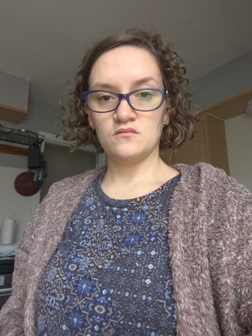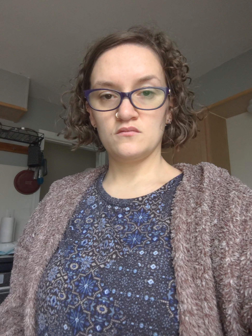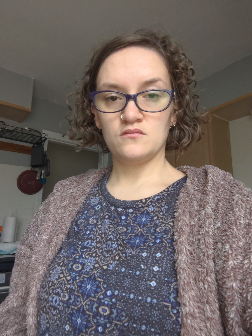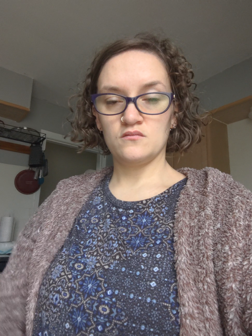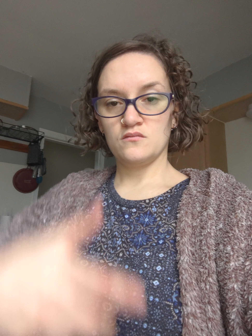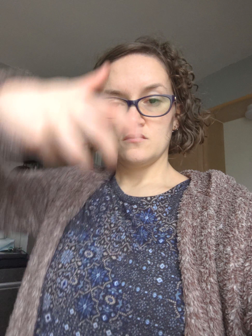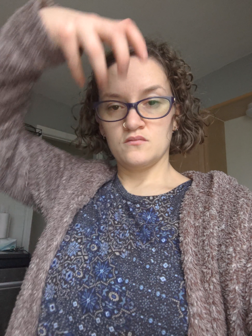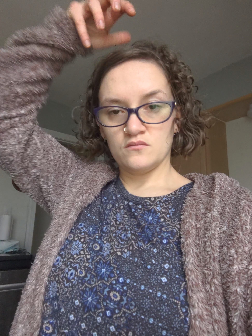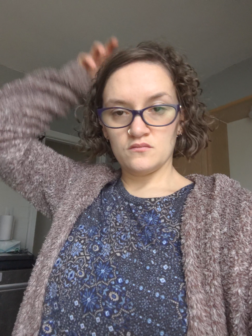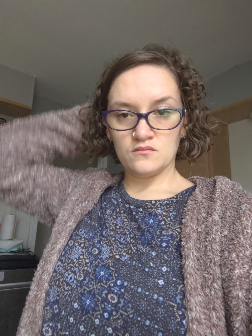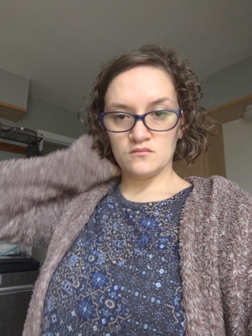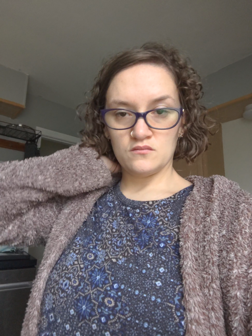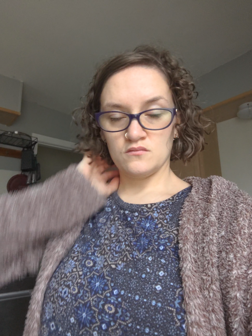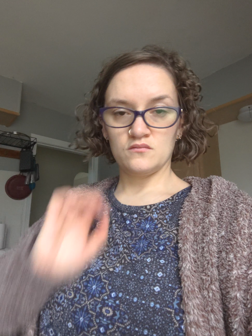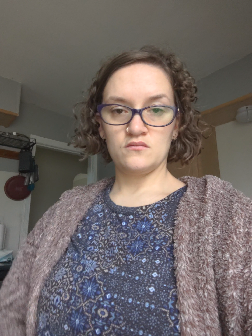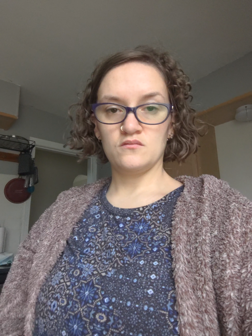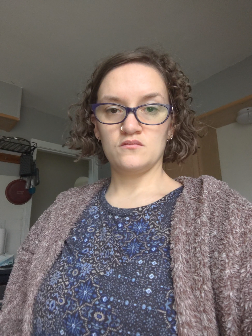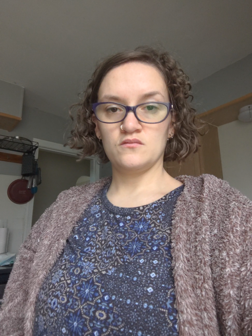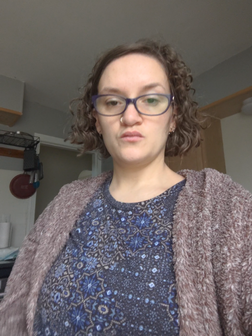lion